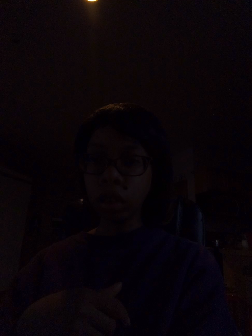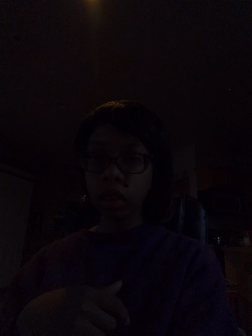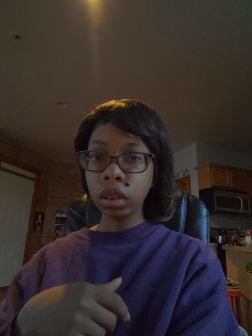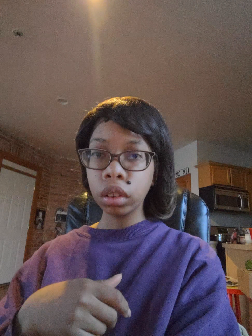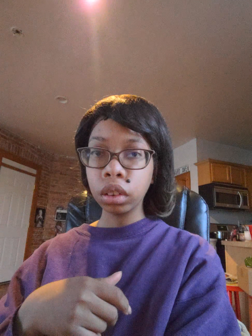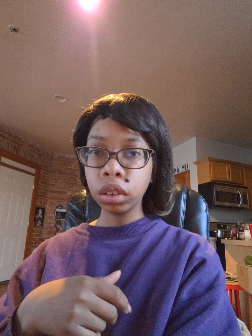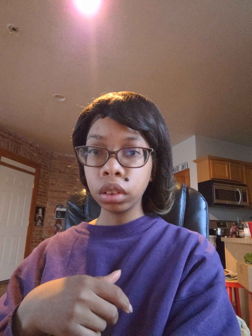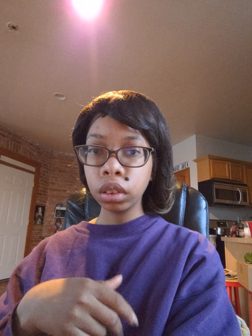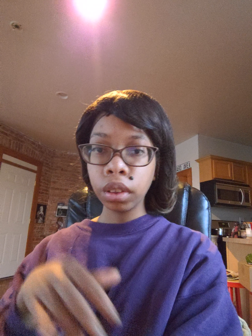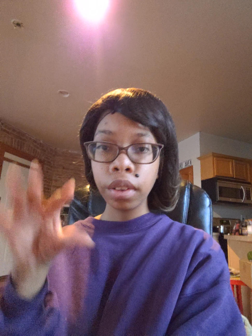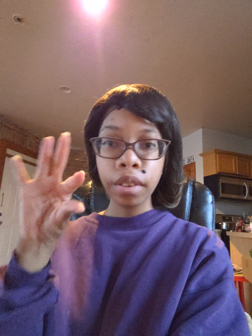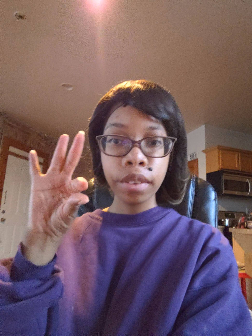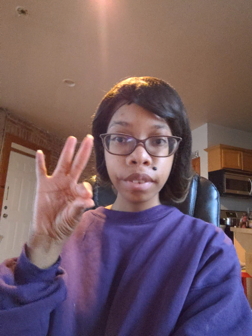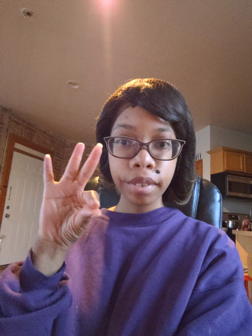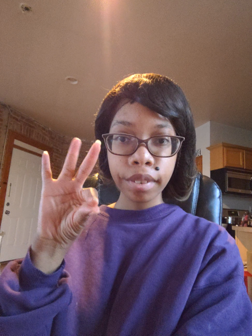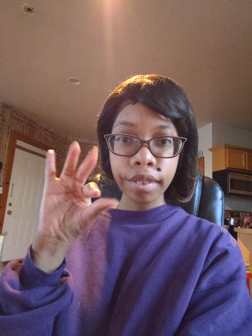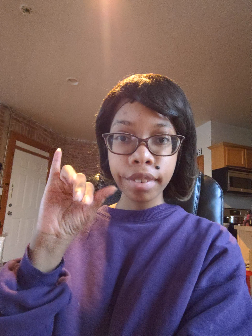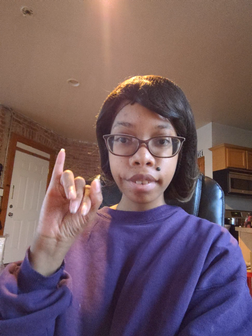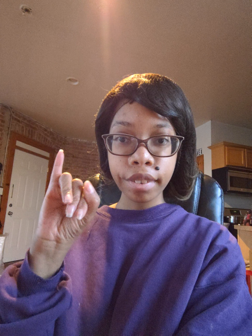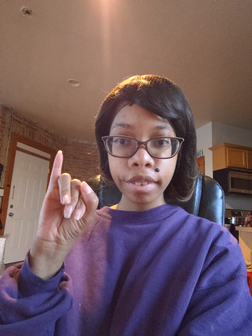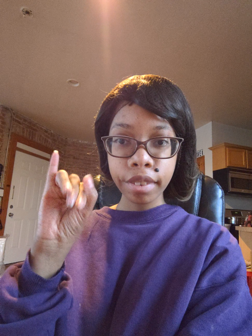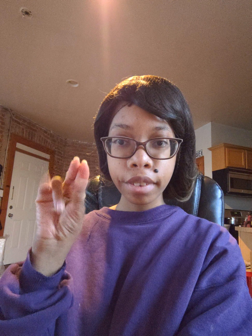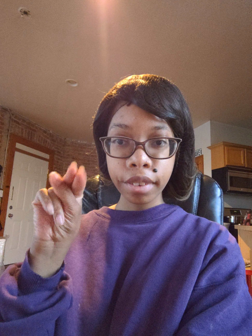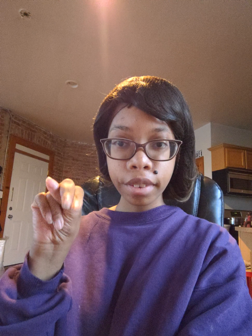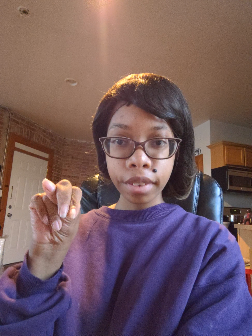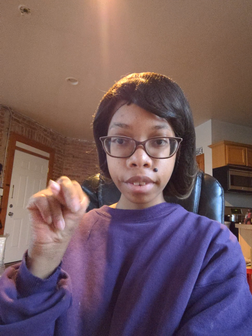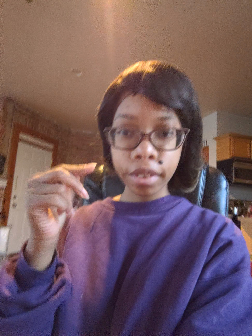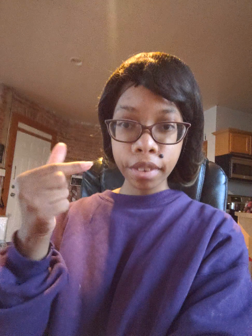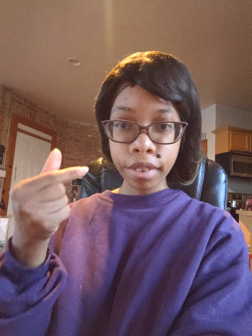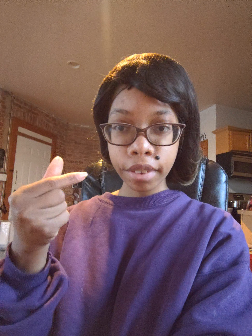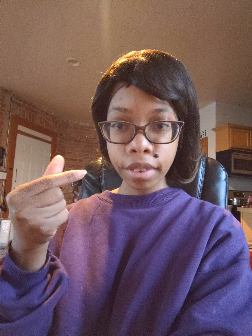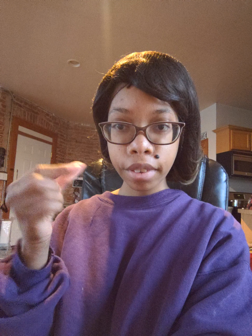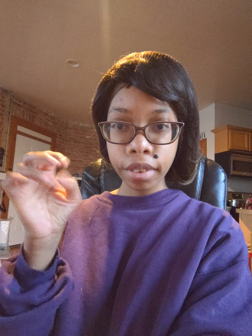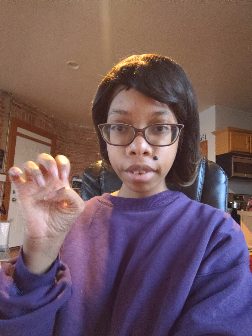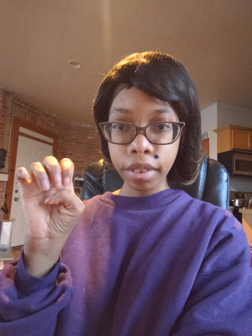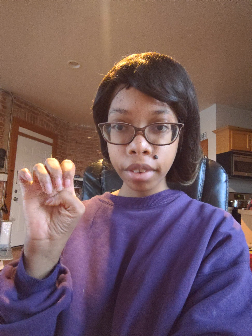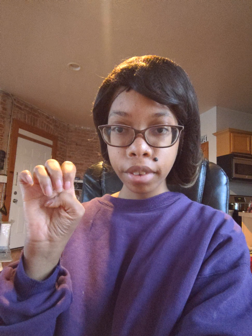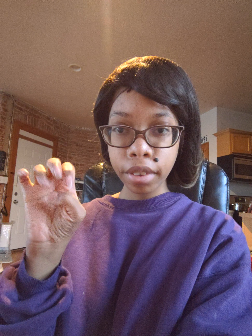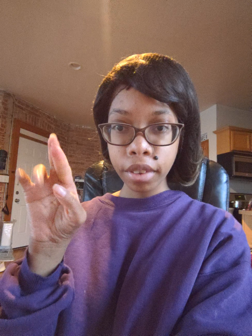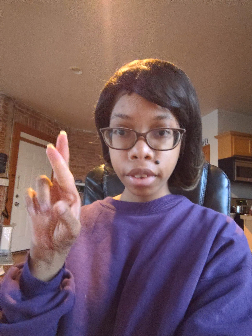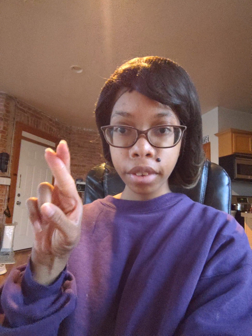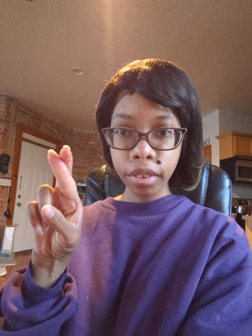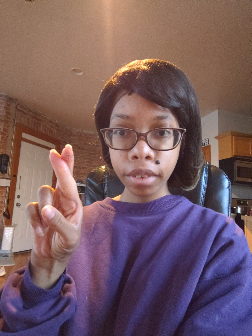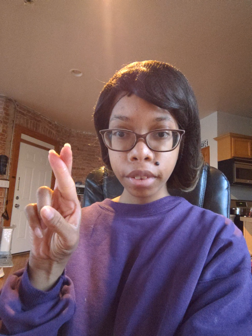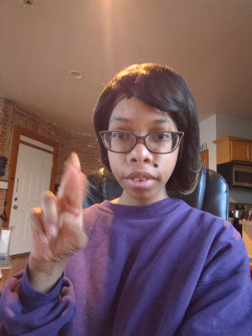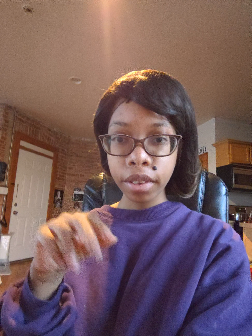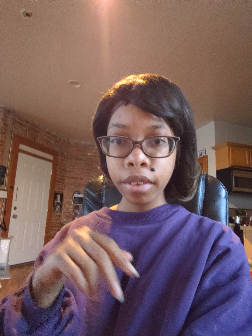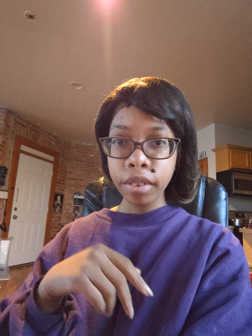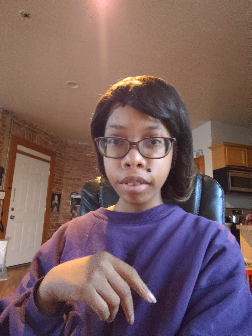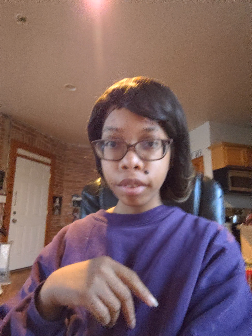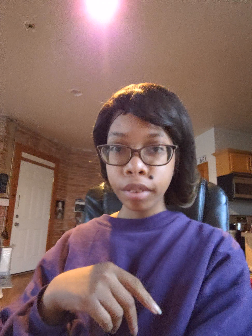finger